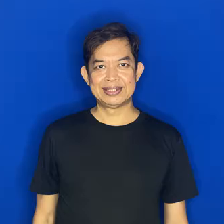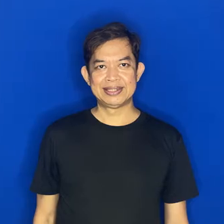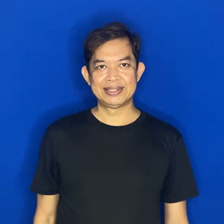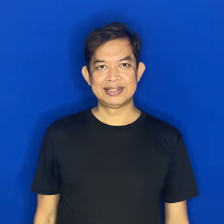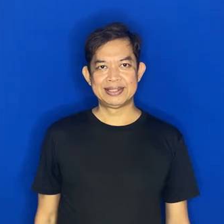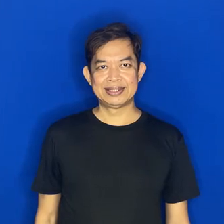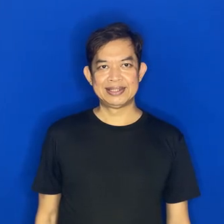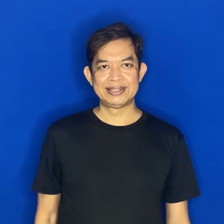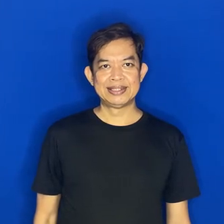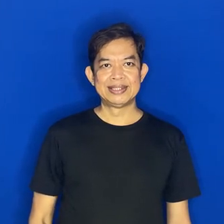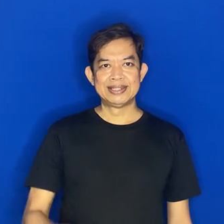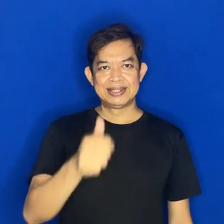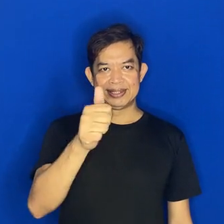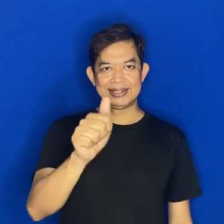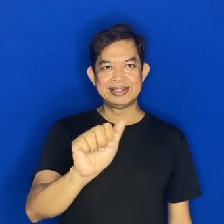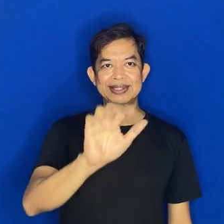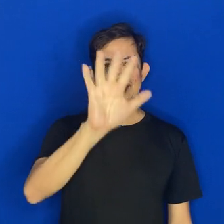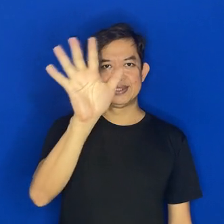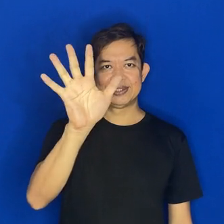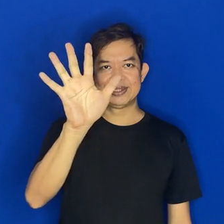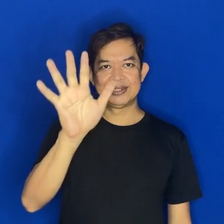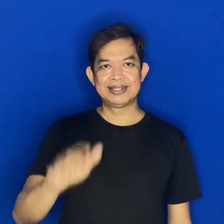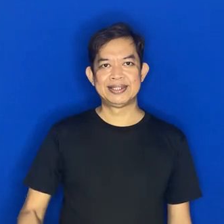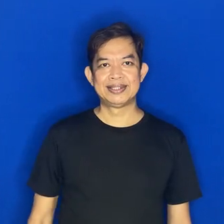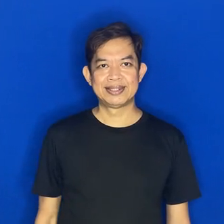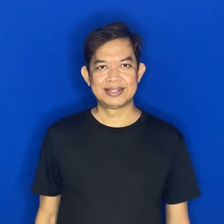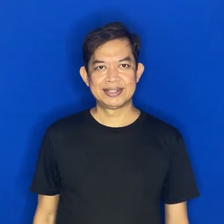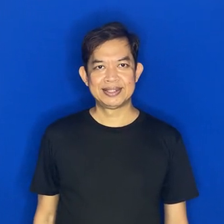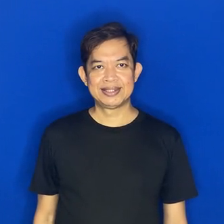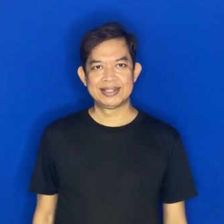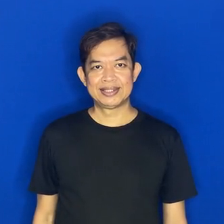good morning